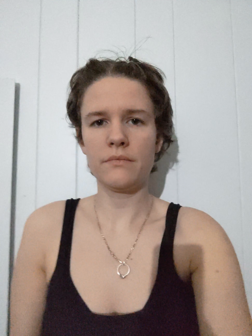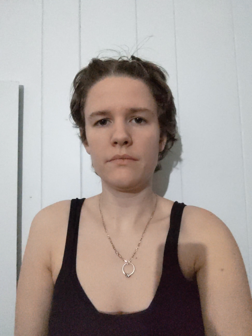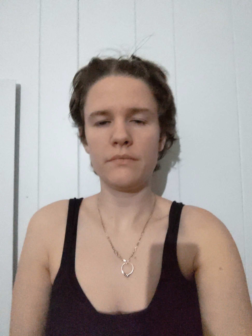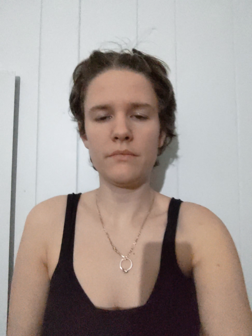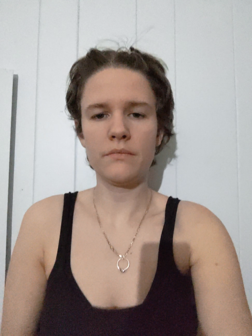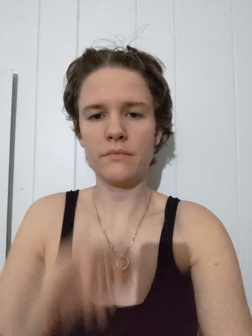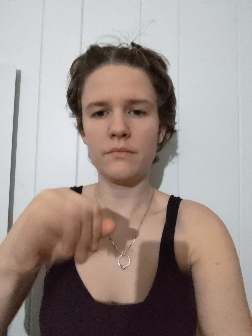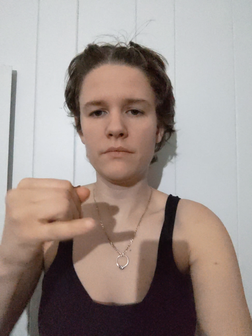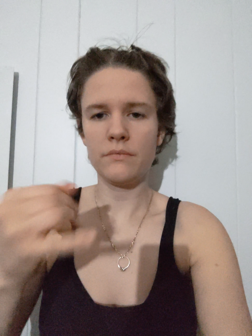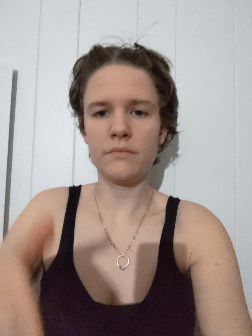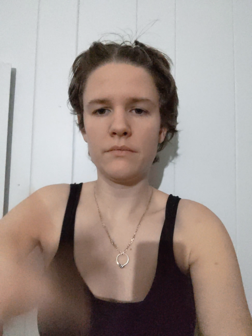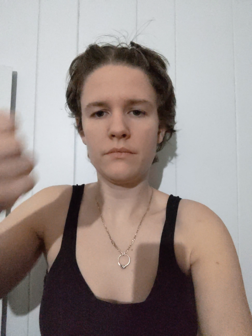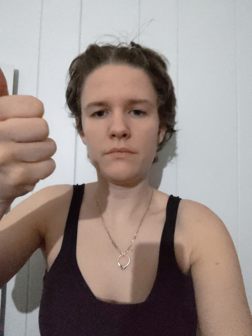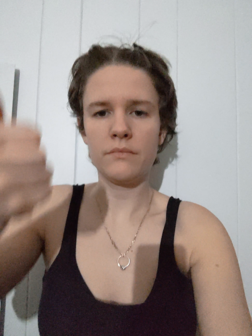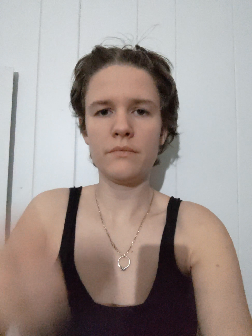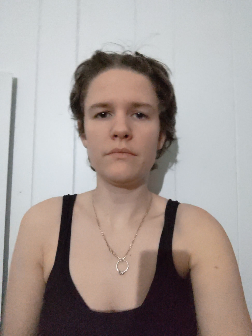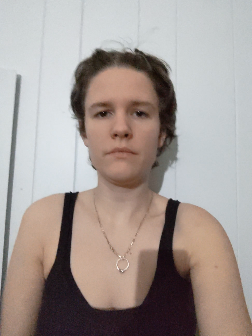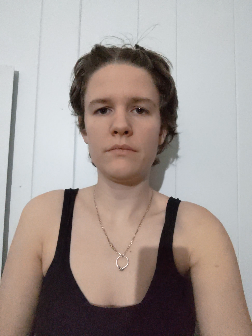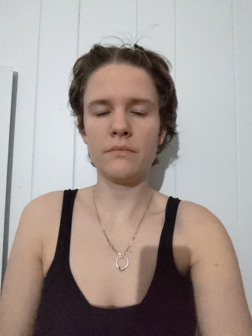jeans